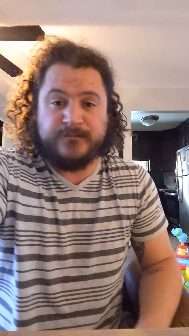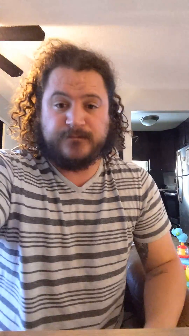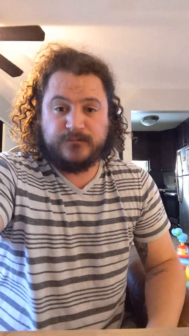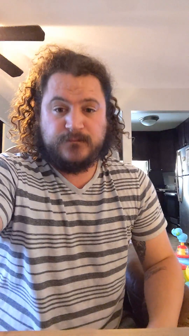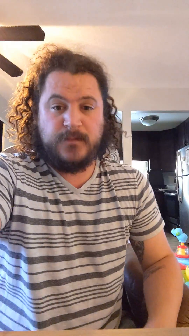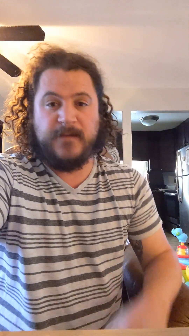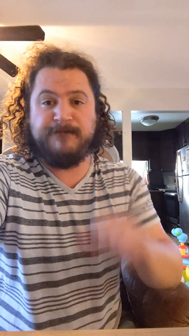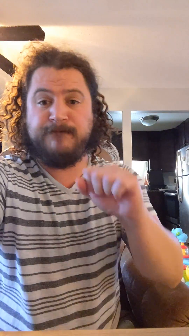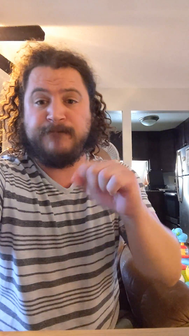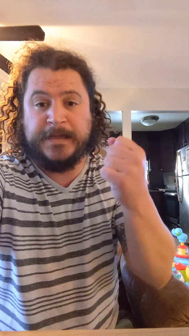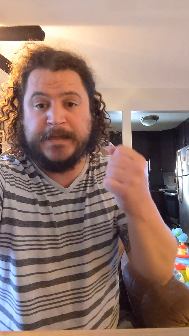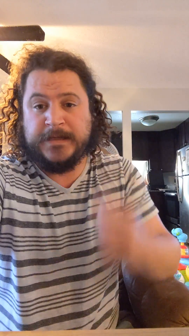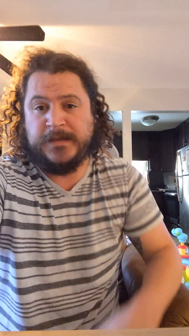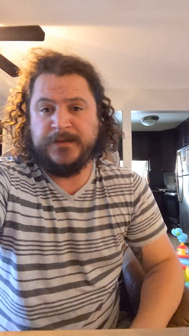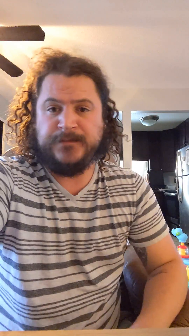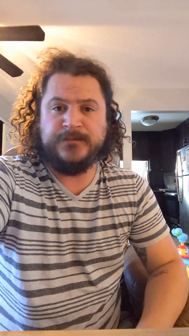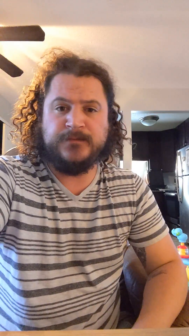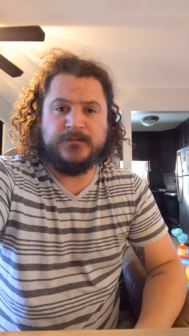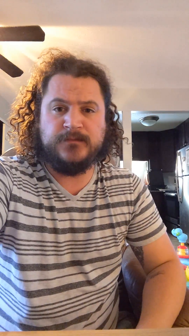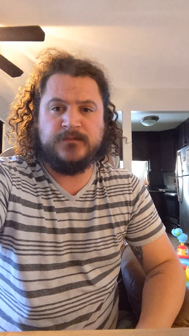break